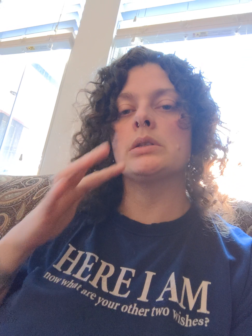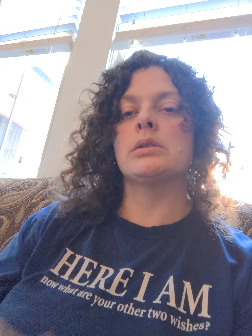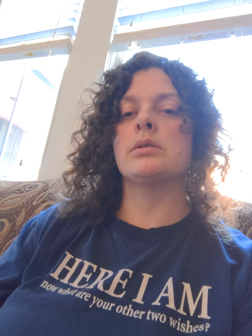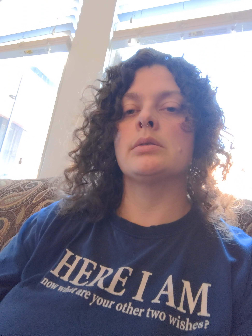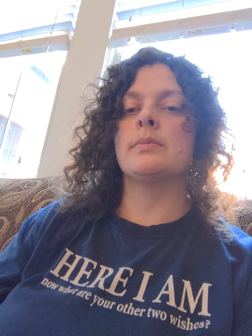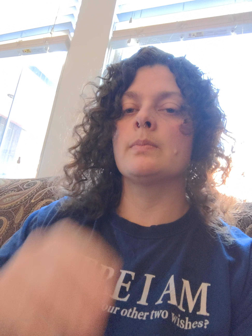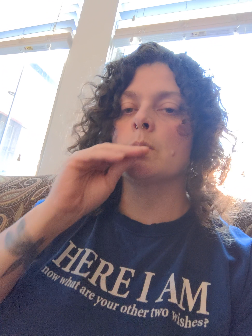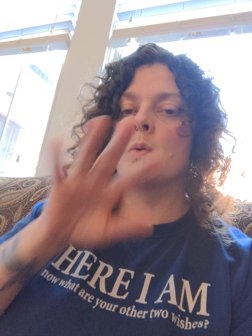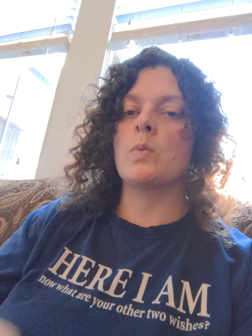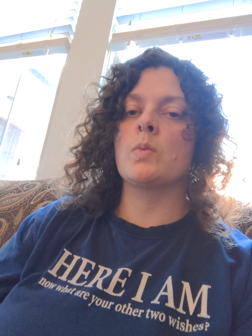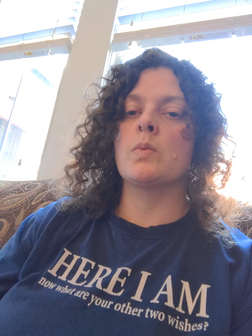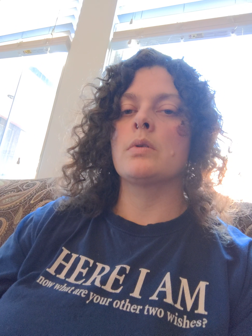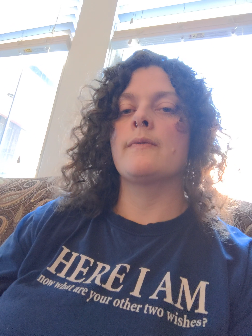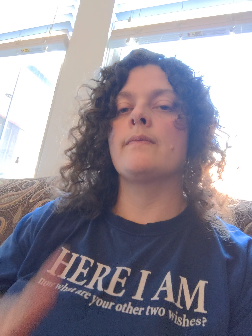blow